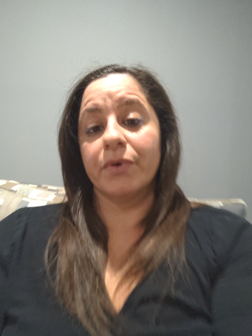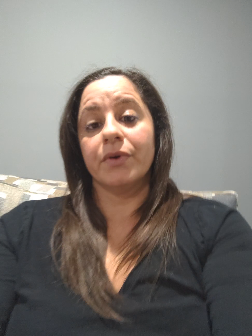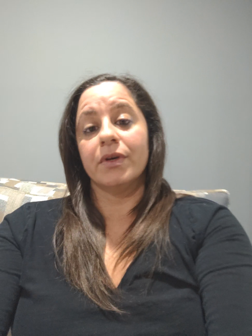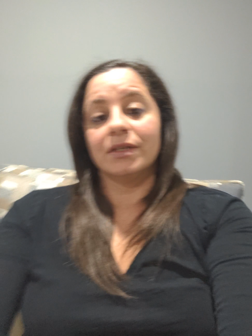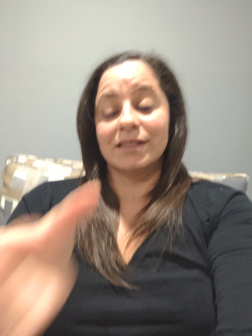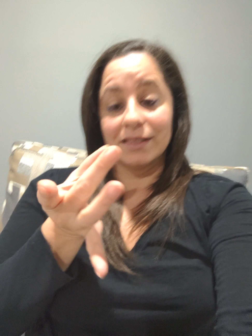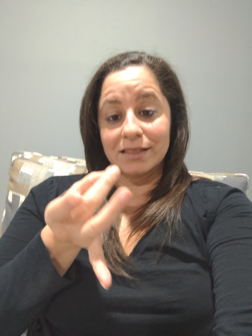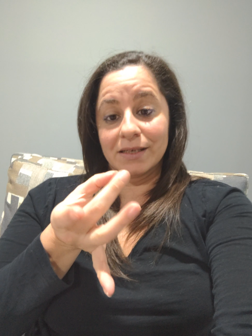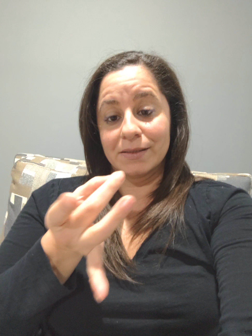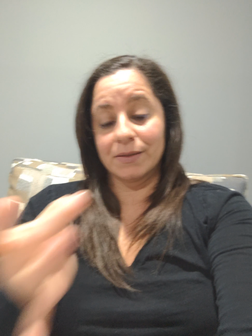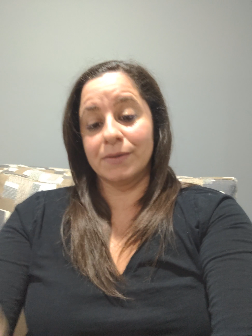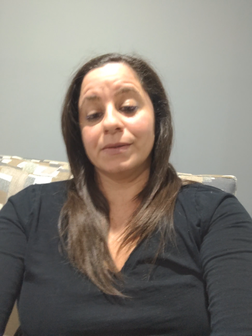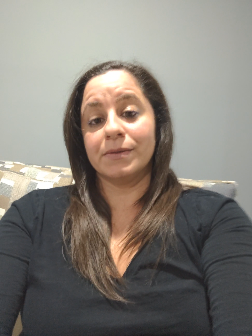sticky